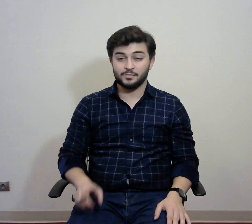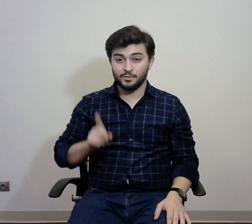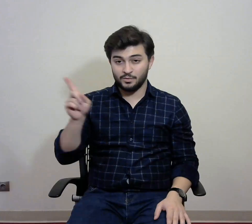onun